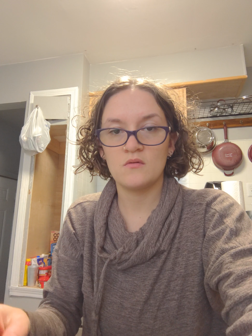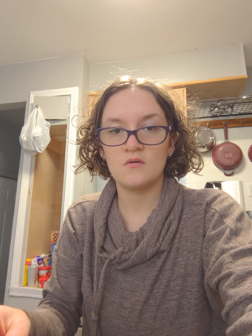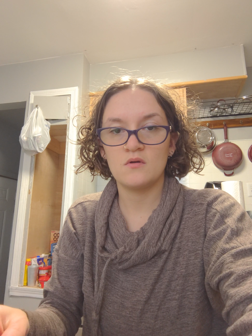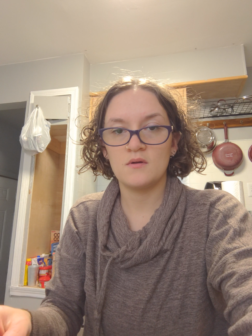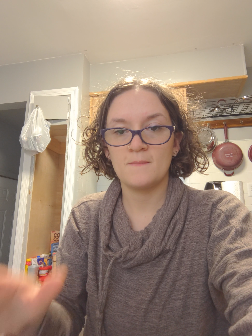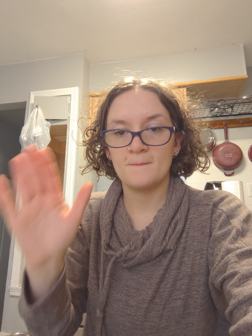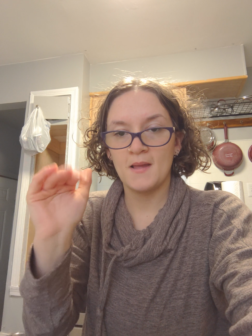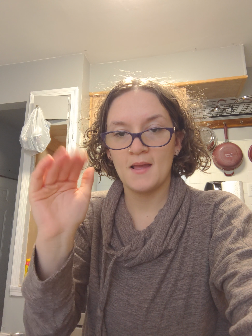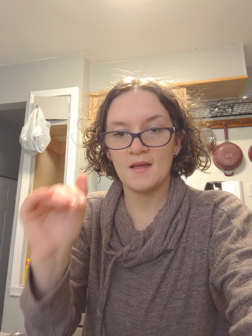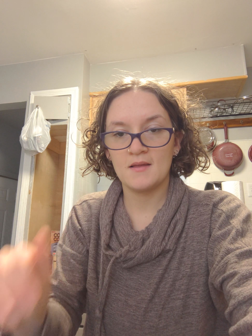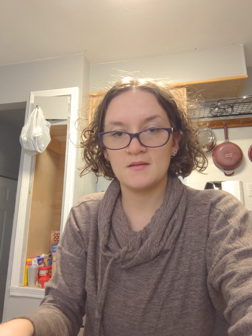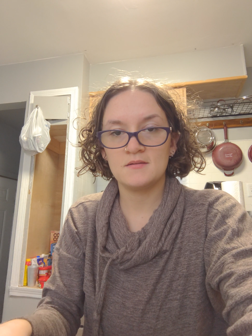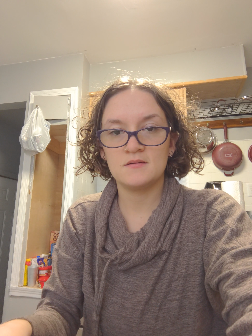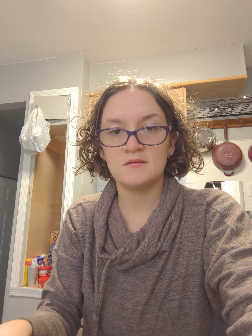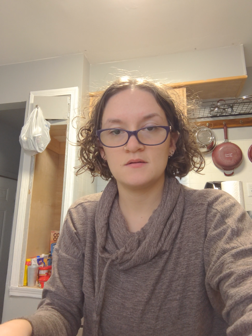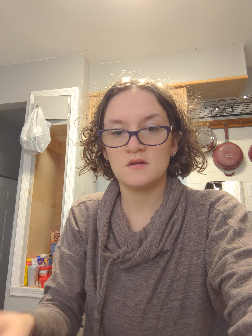bye